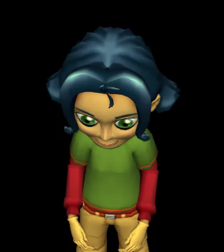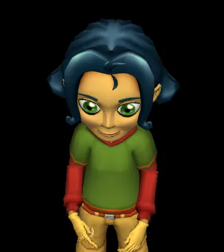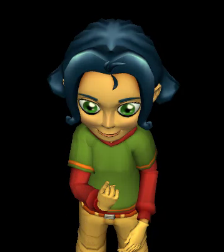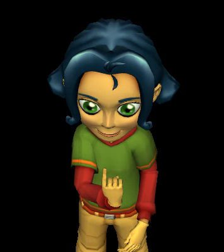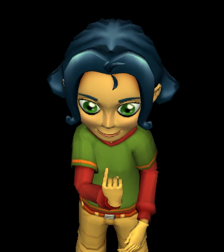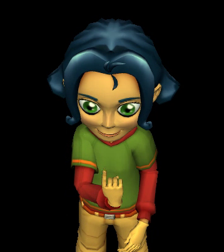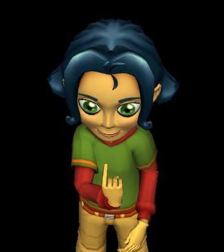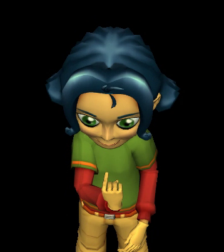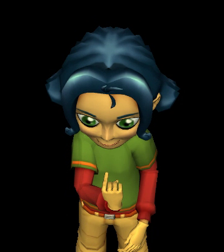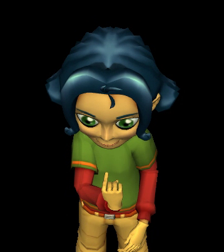أحمر